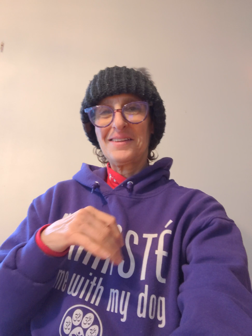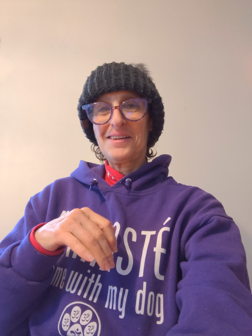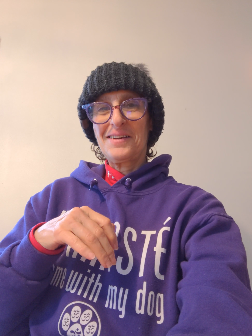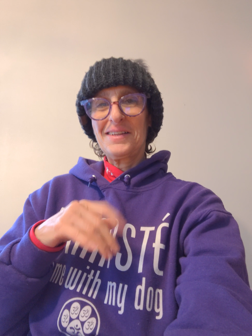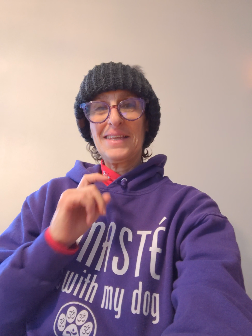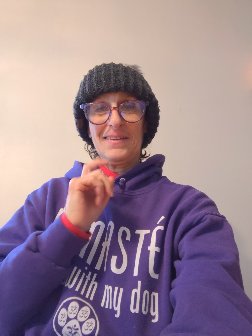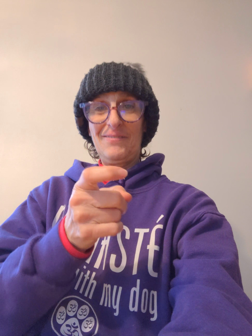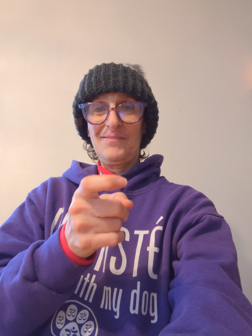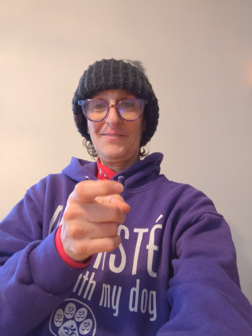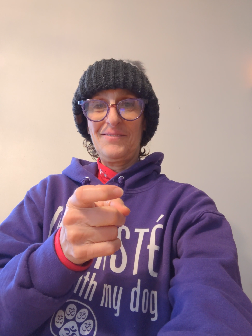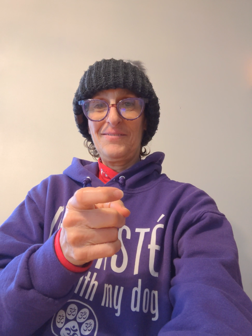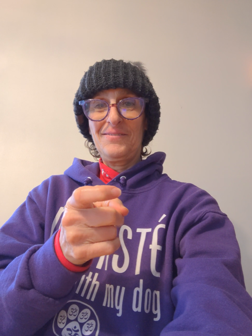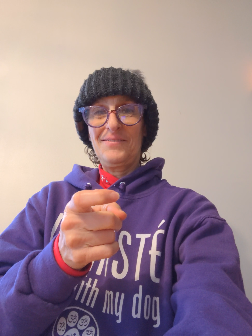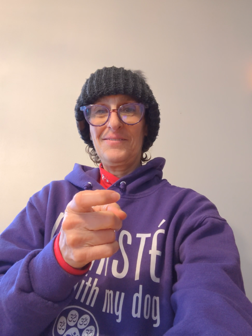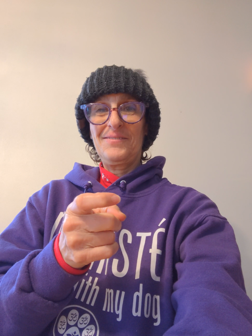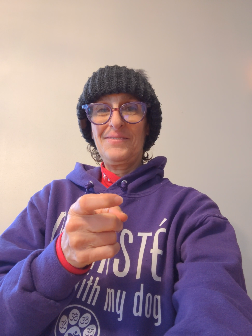gift